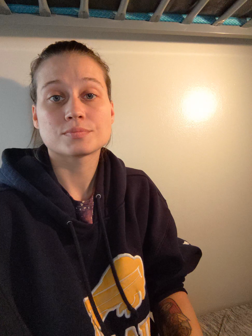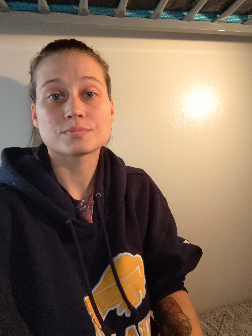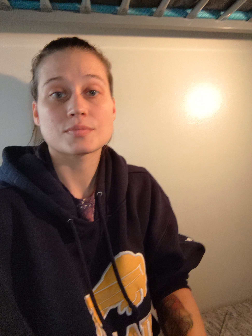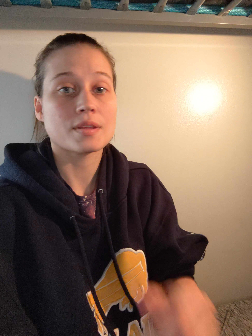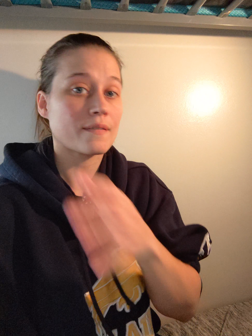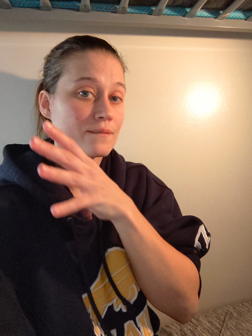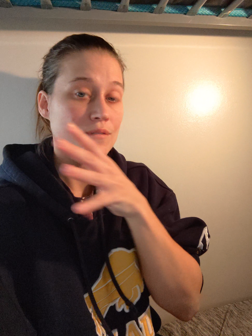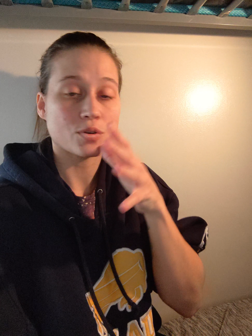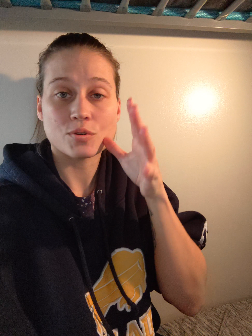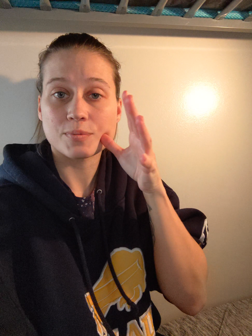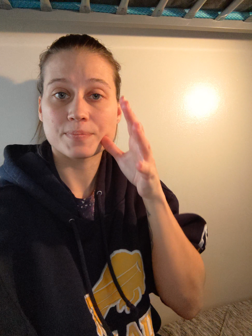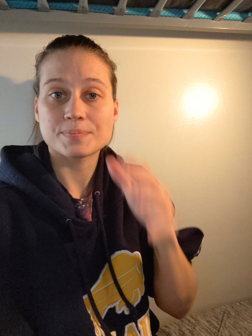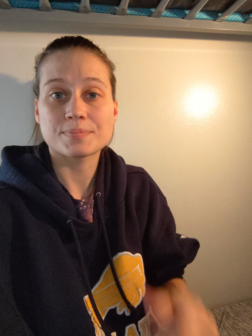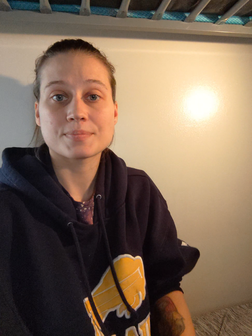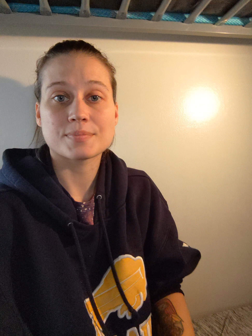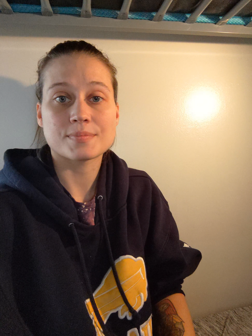farm